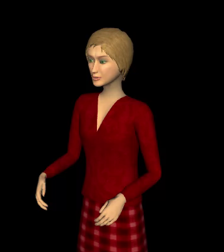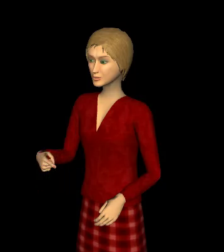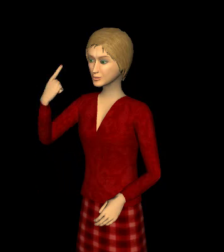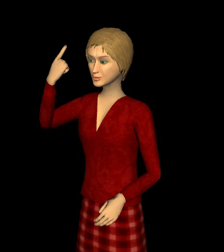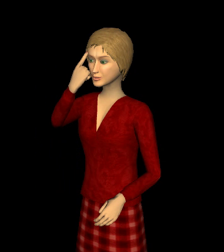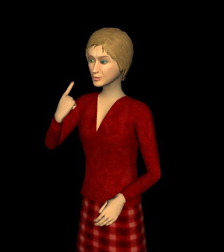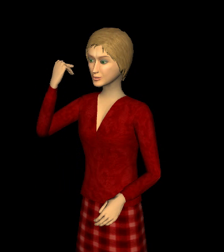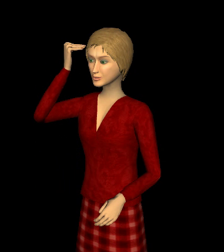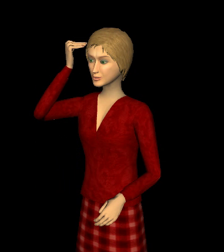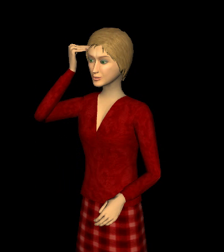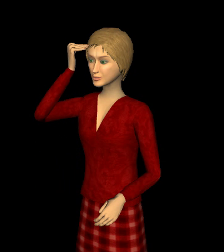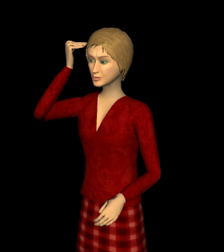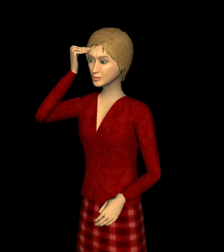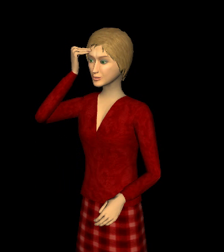رأس